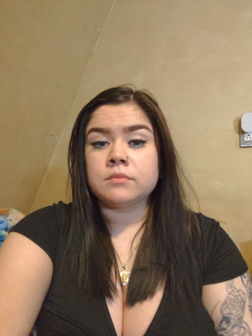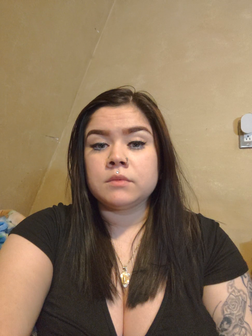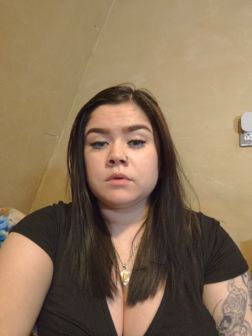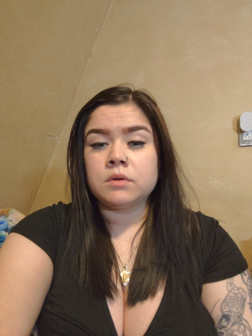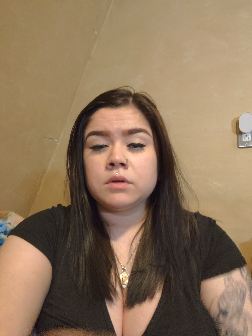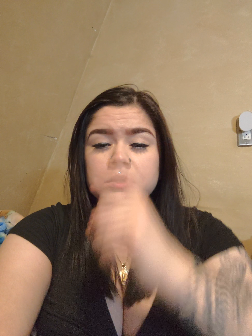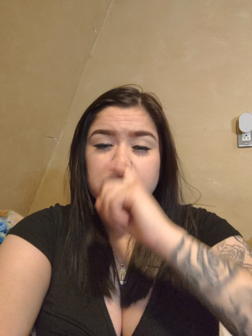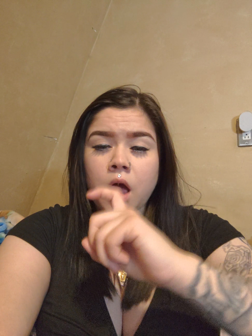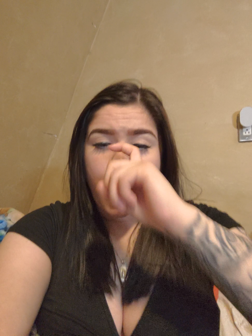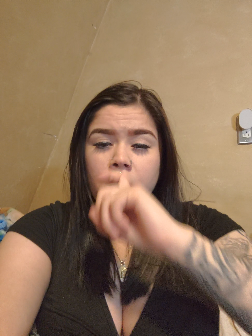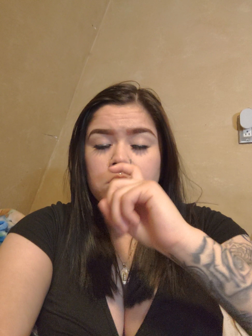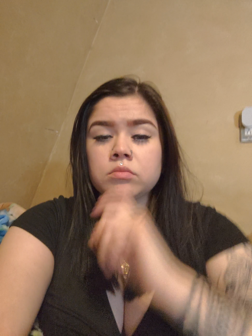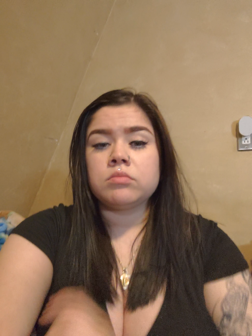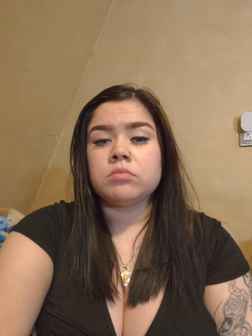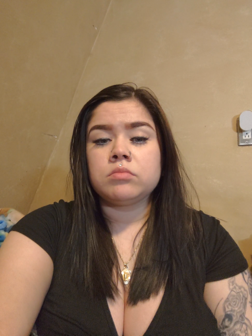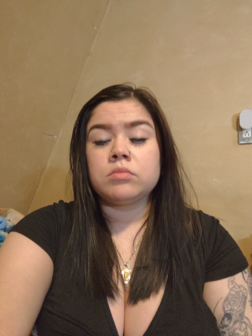doll